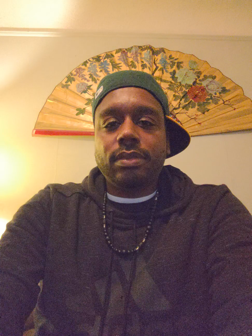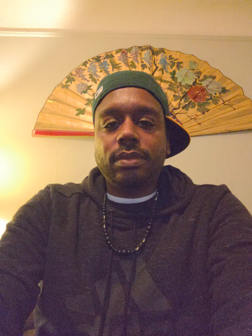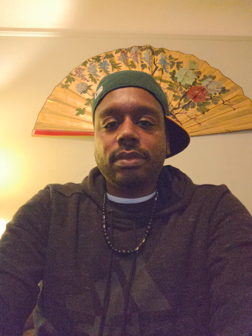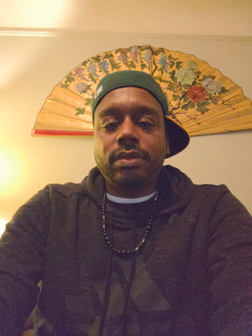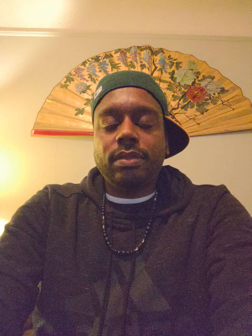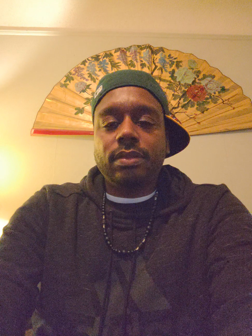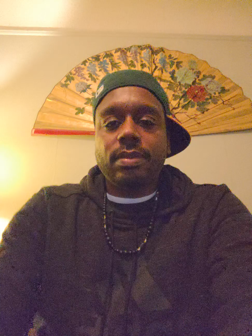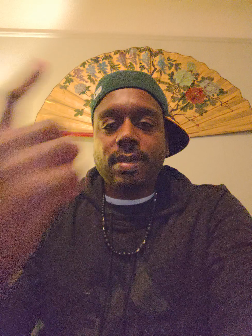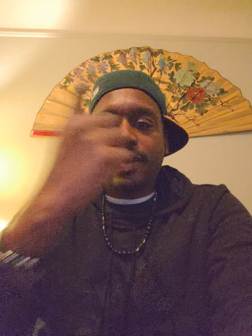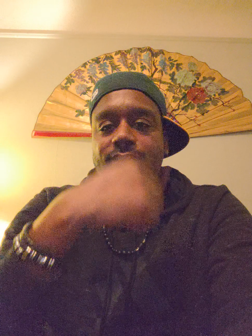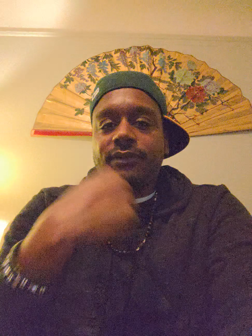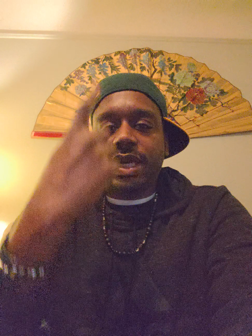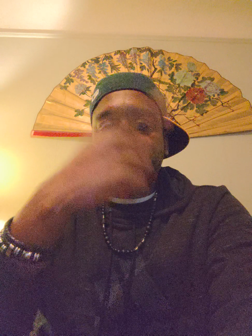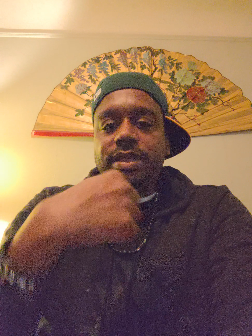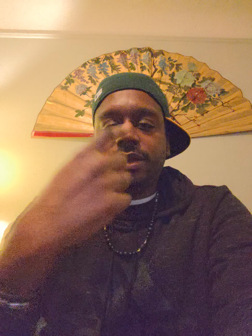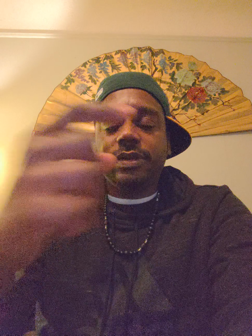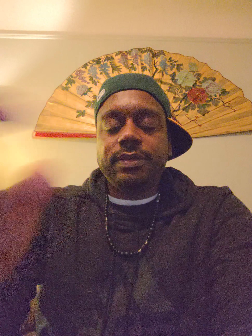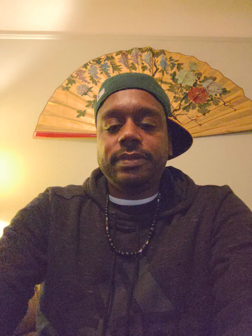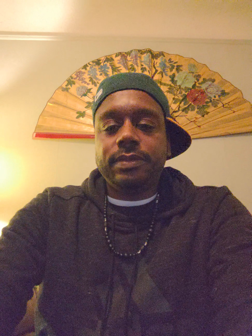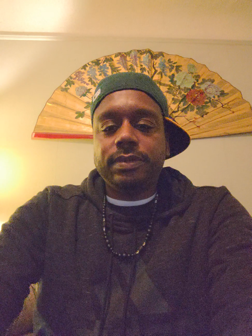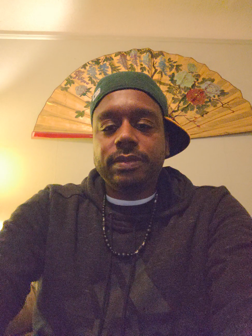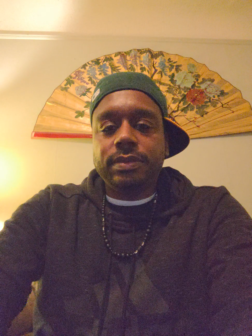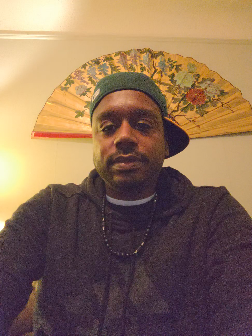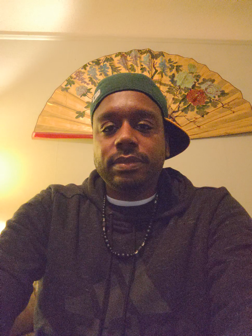face